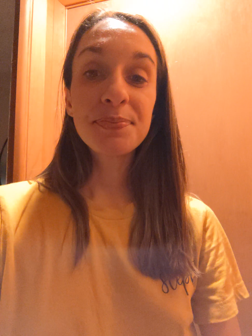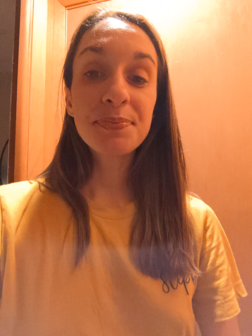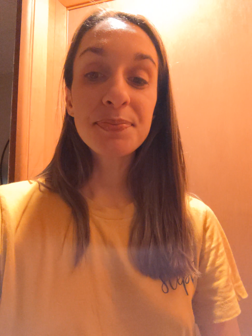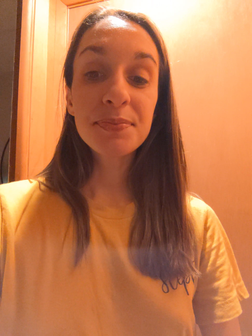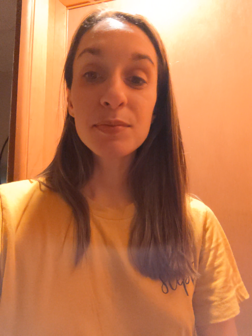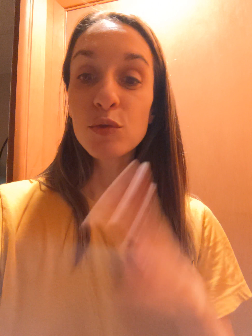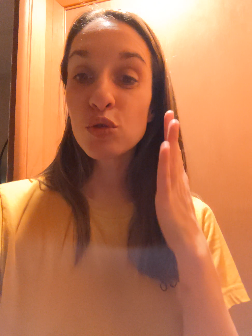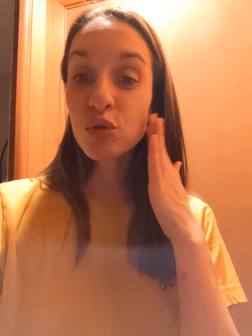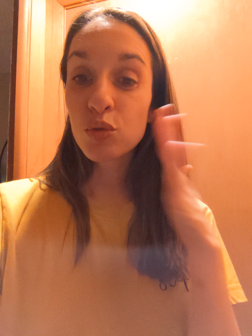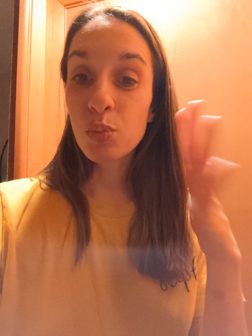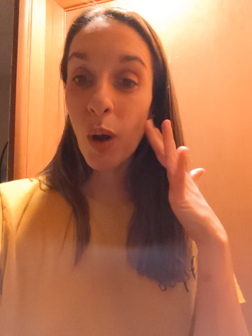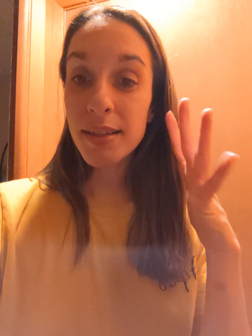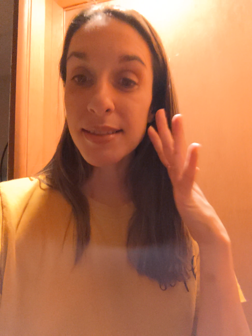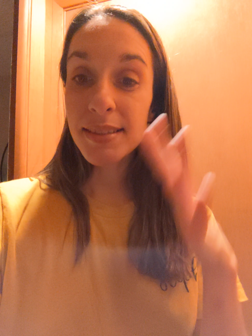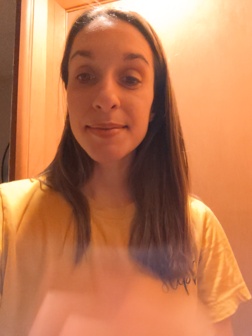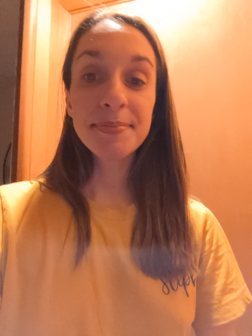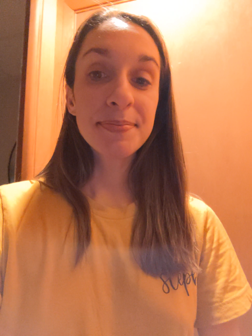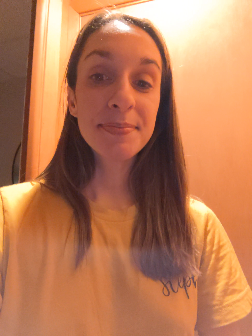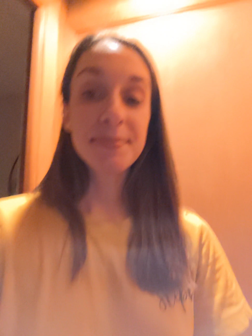noisy